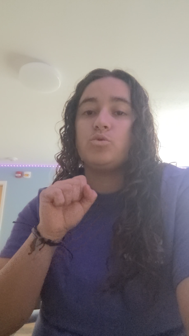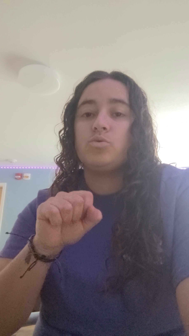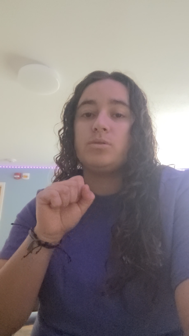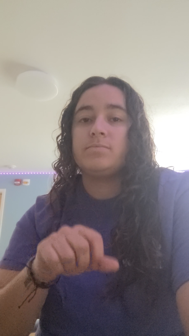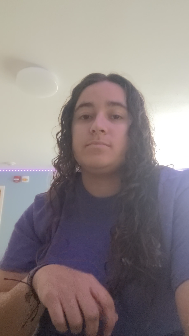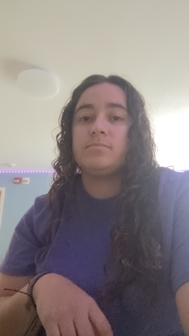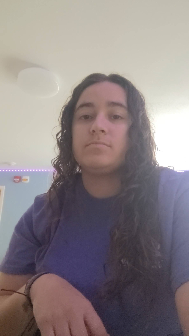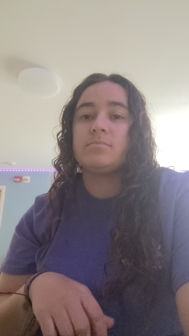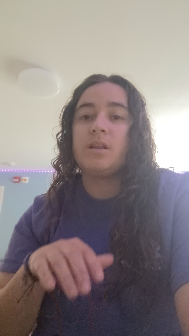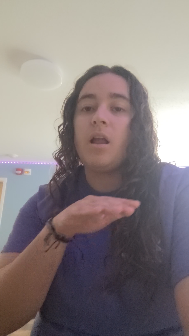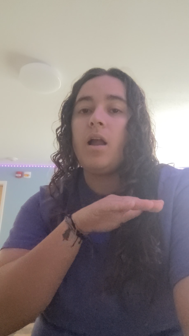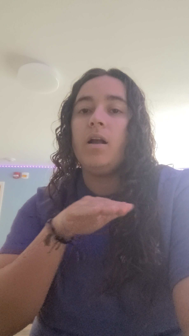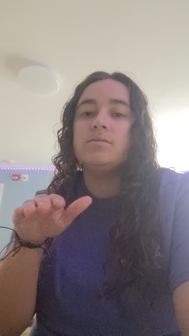nice